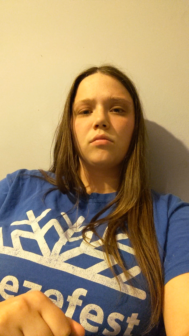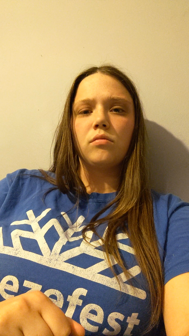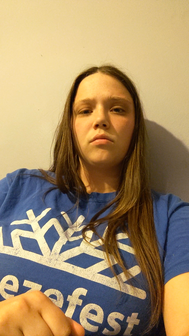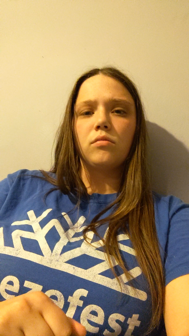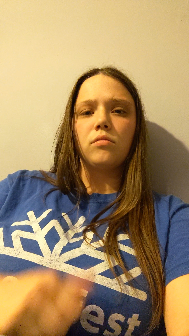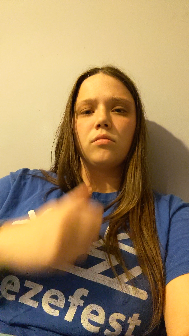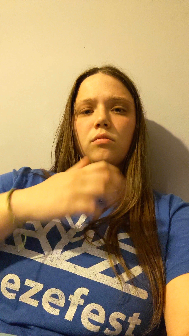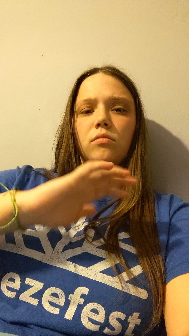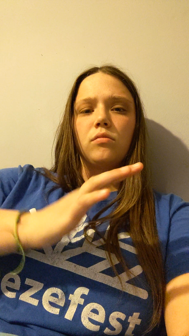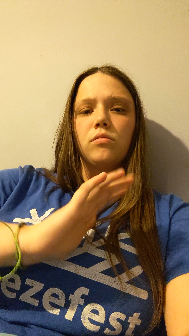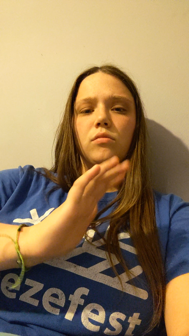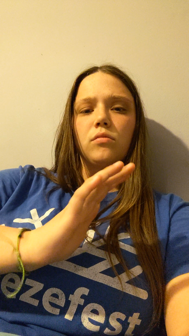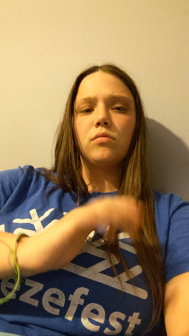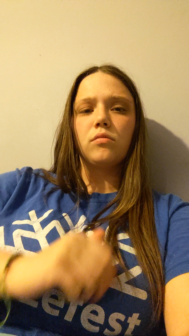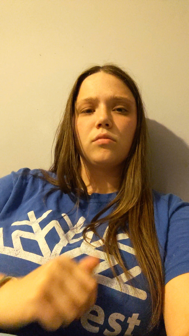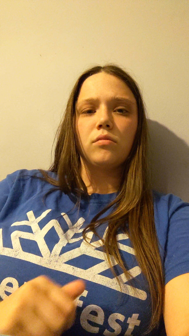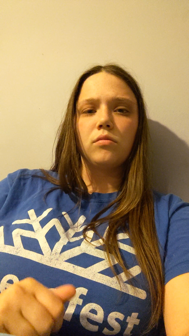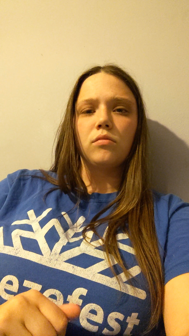cheese